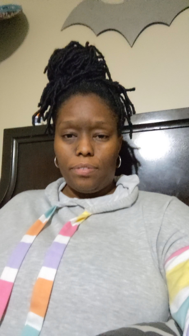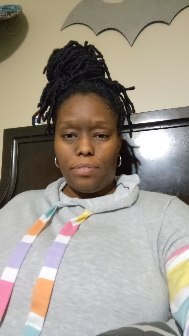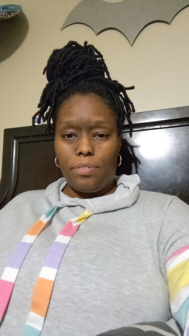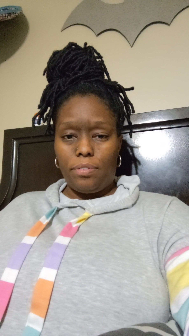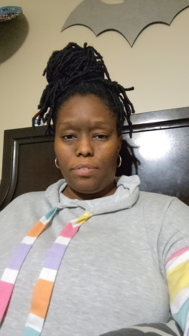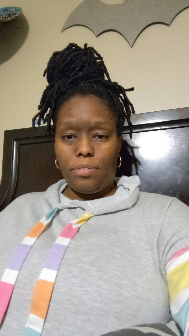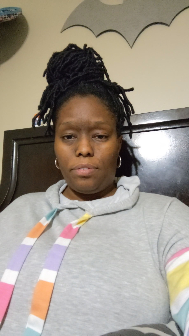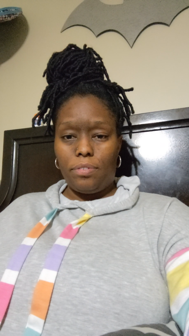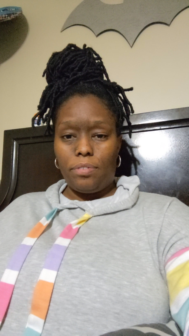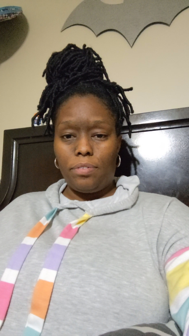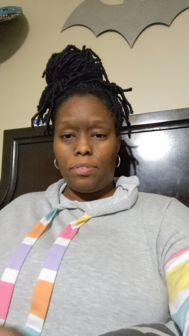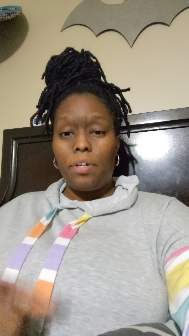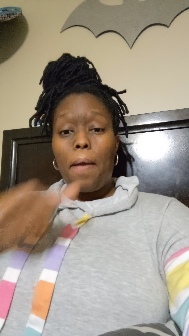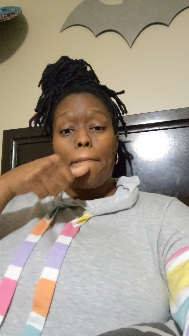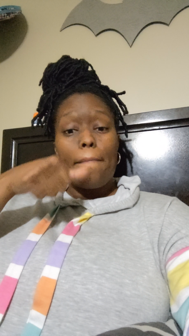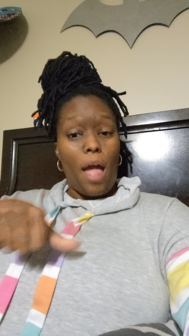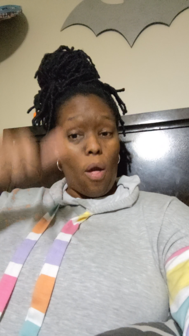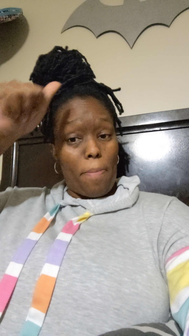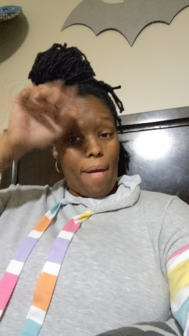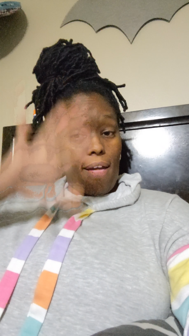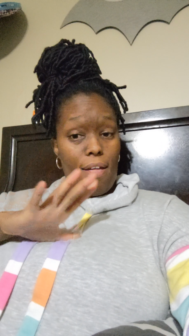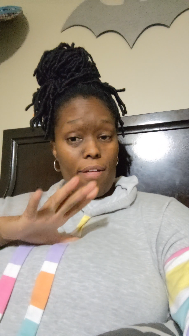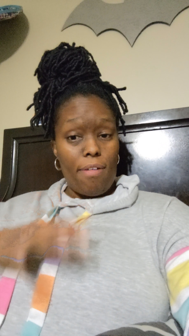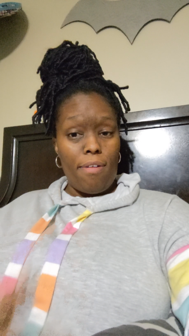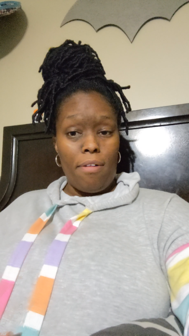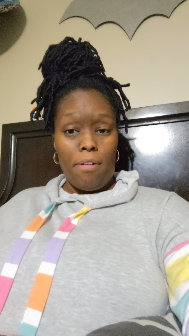mailman